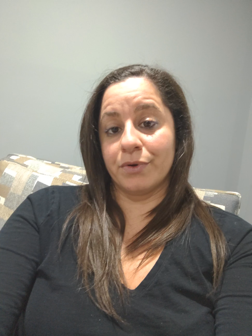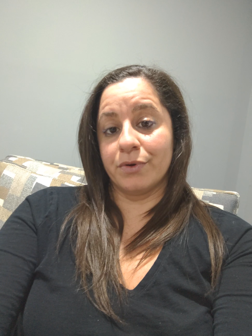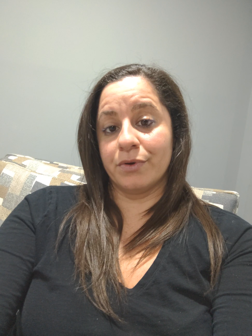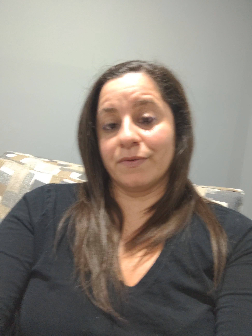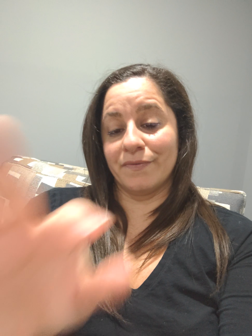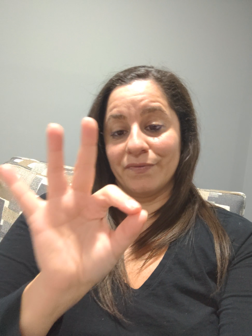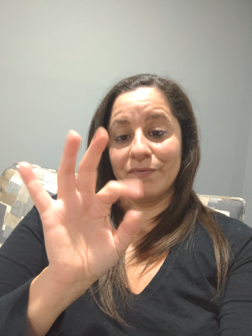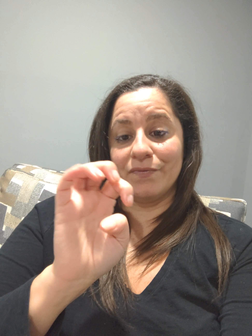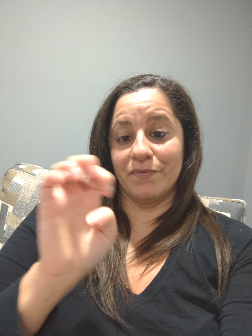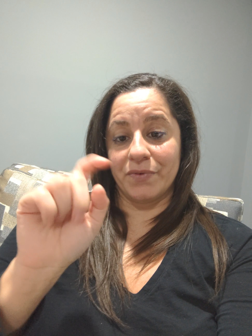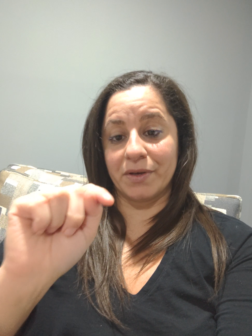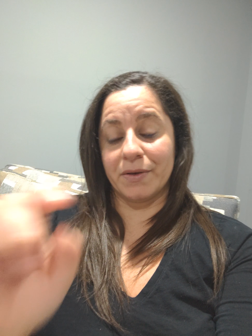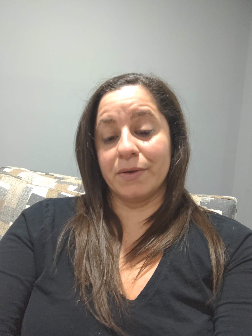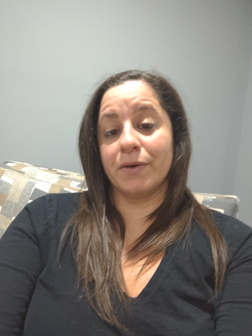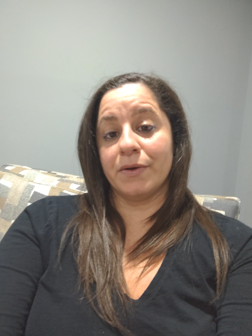feet